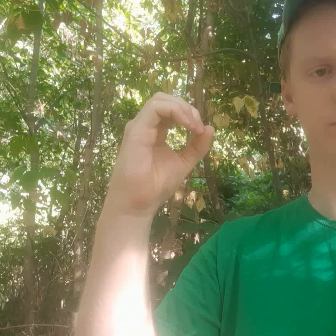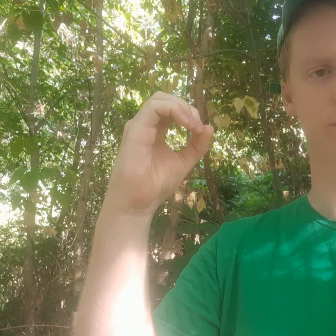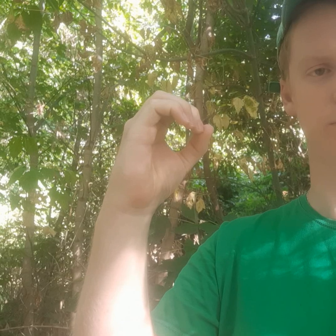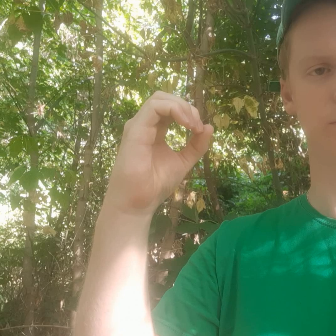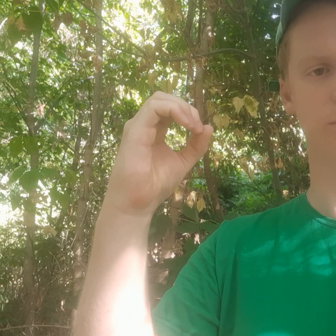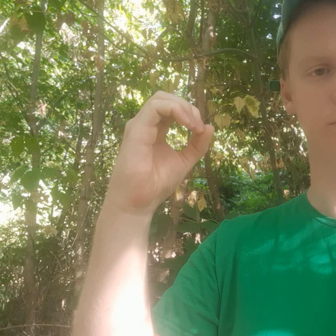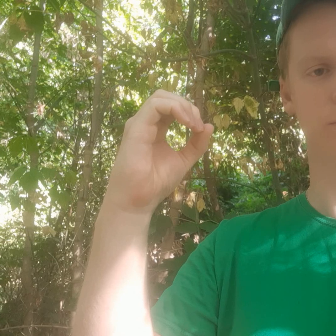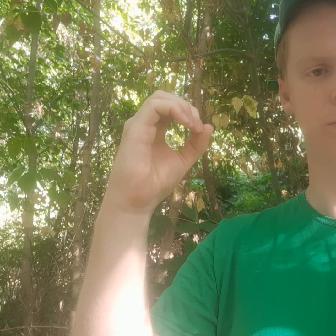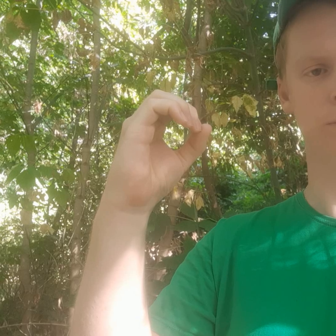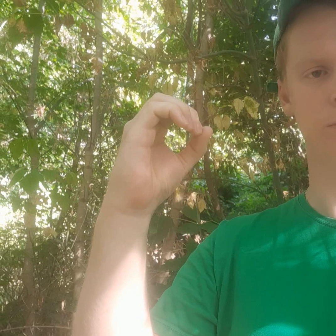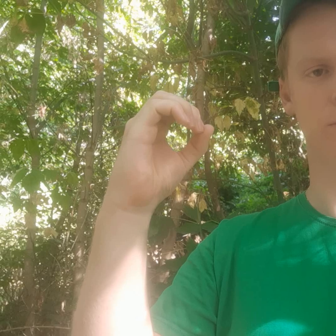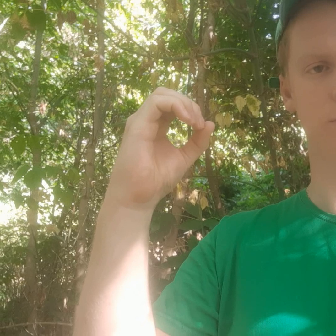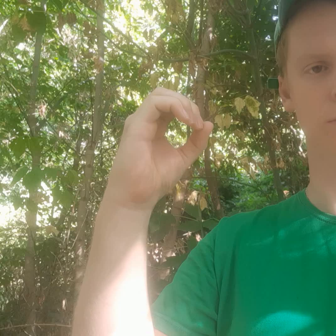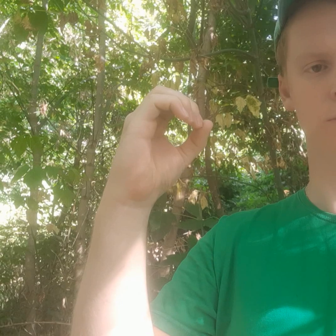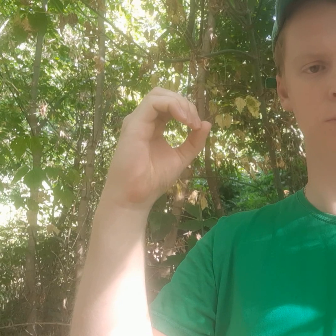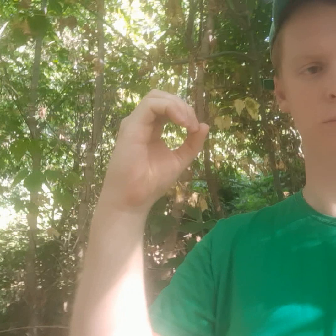Е